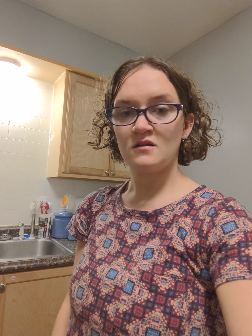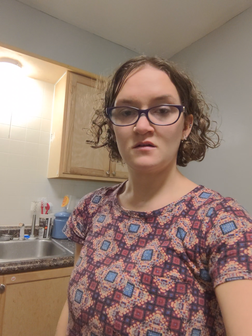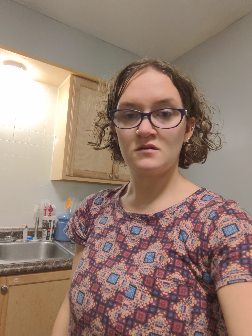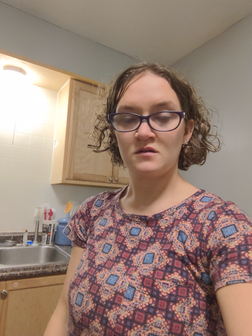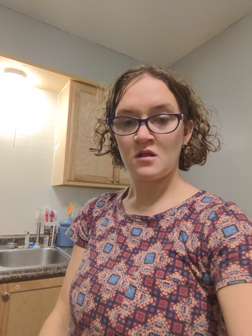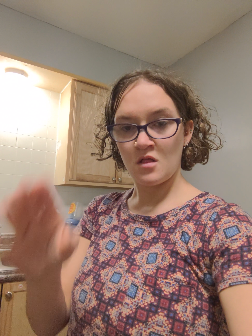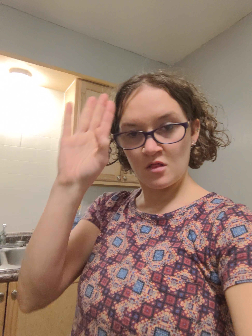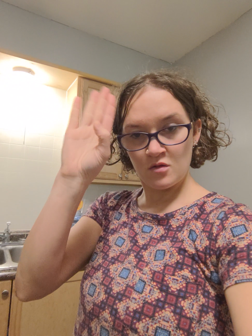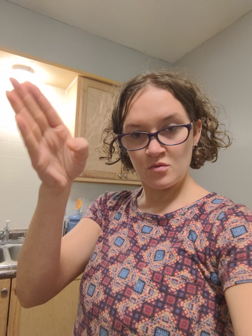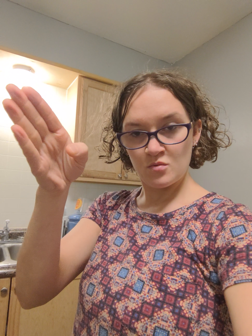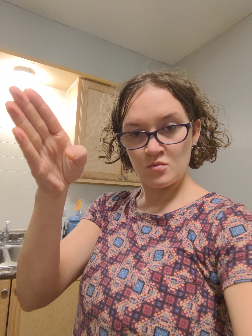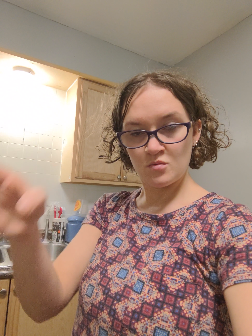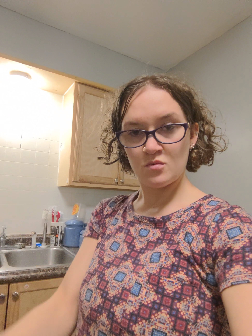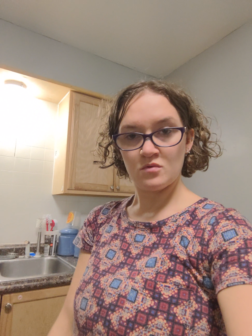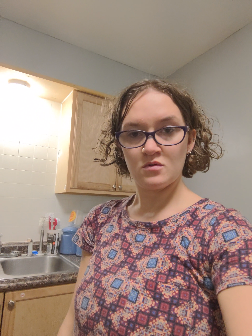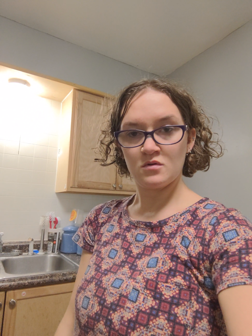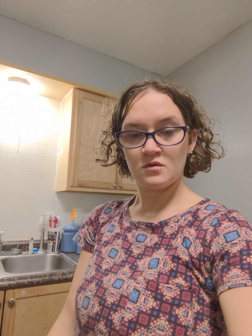hello